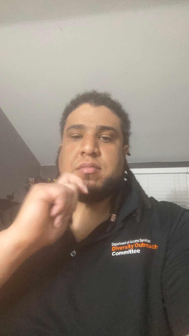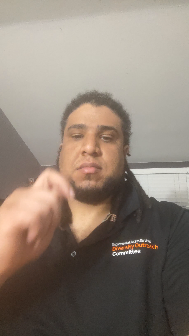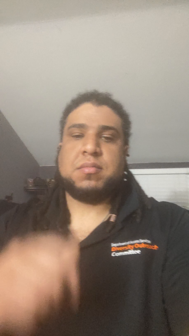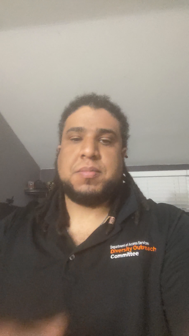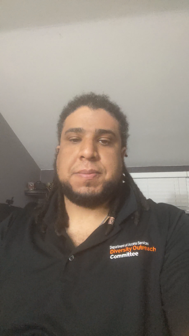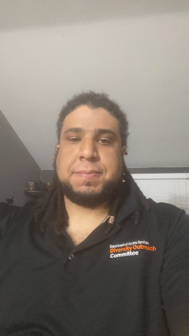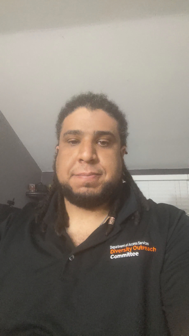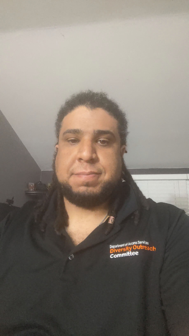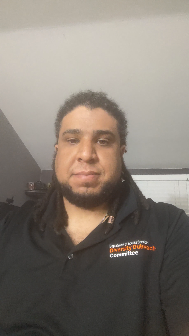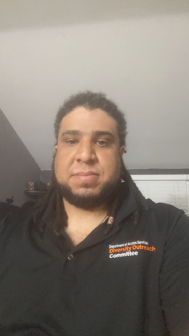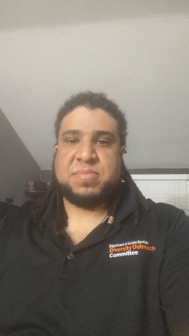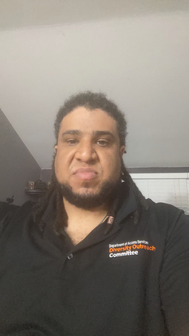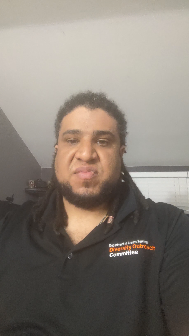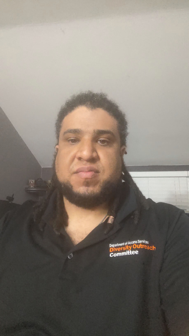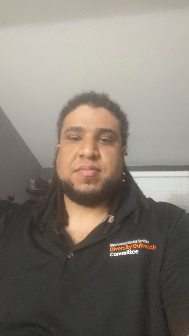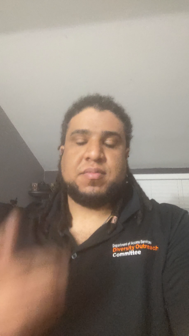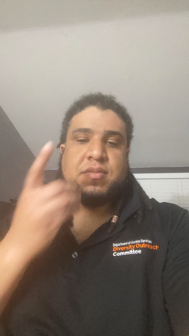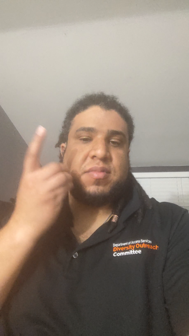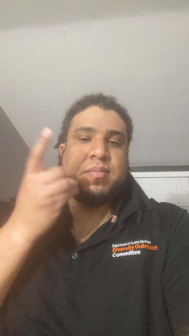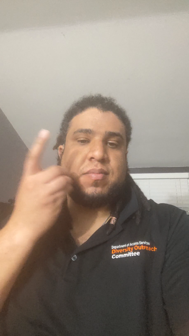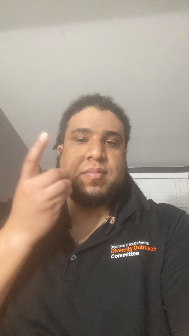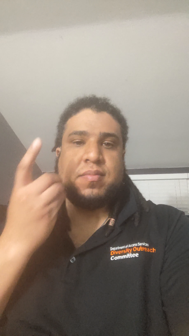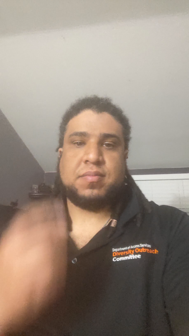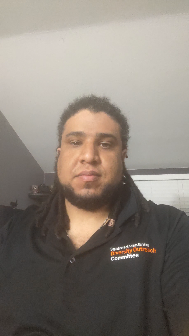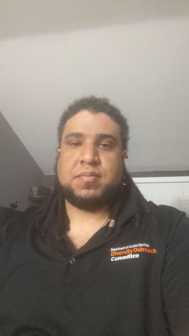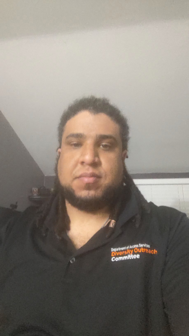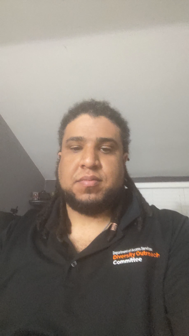dinner